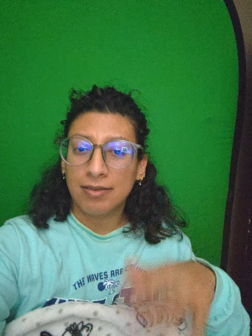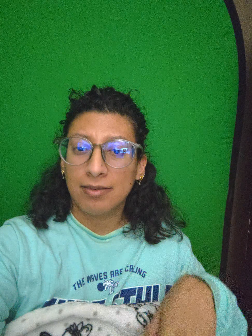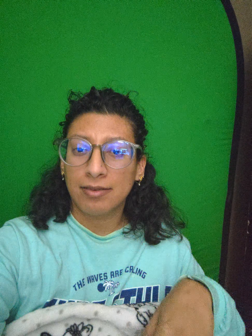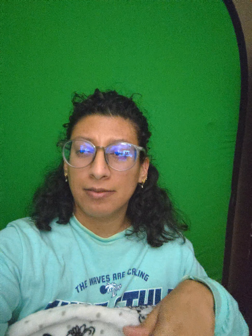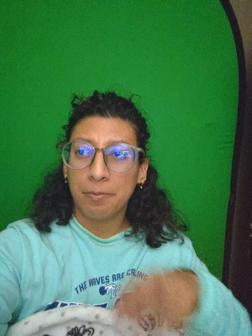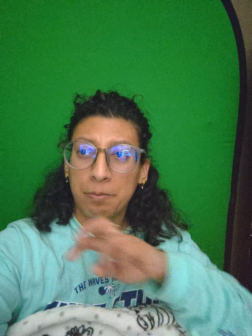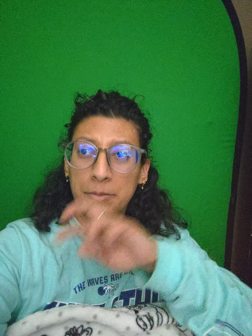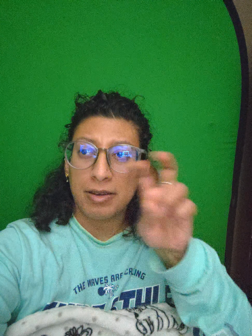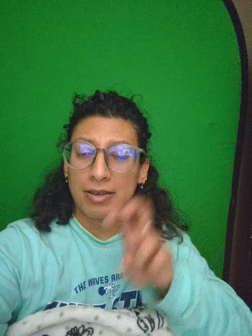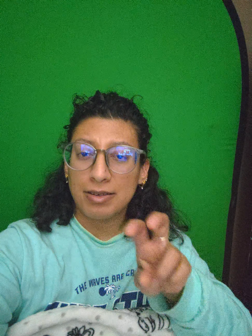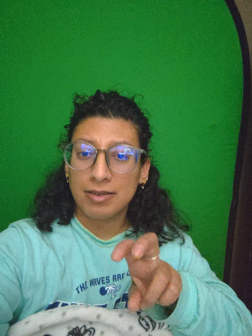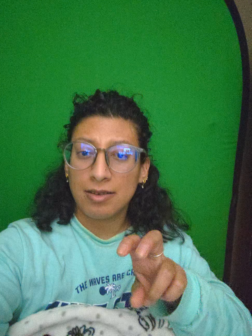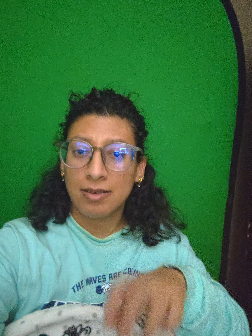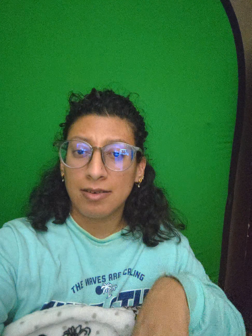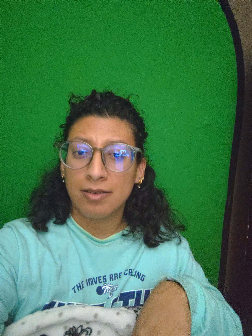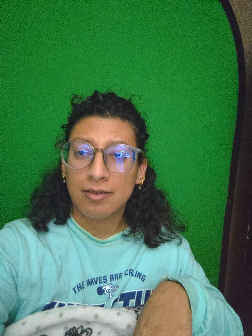pizza